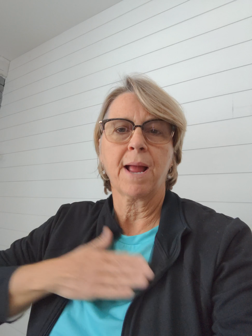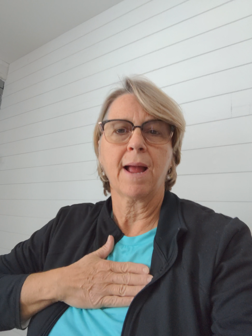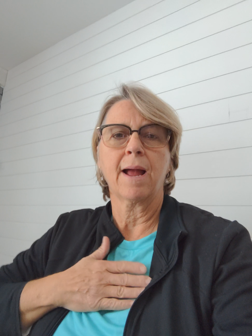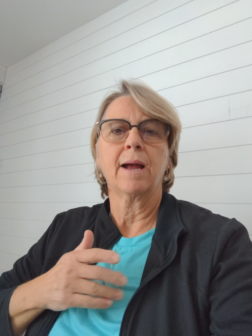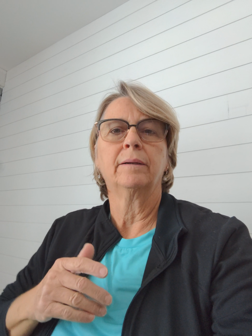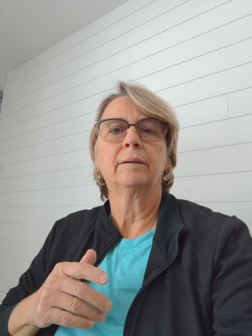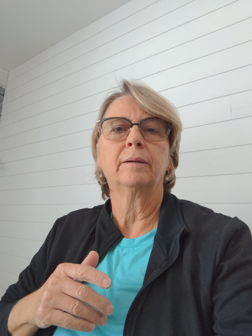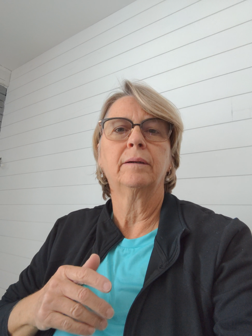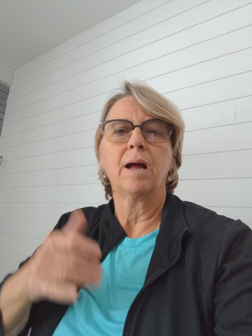my